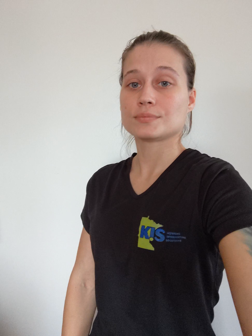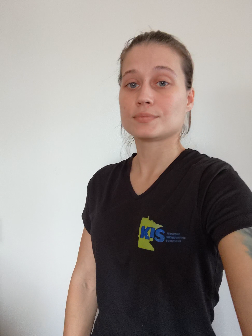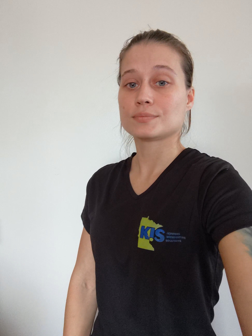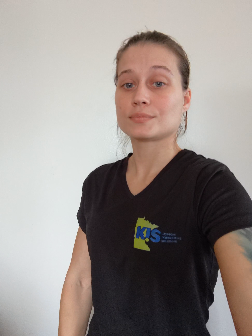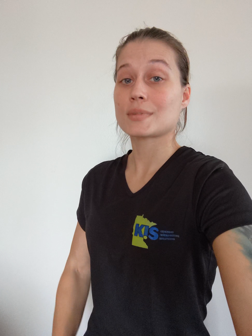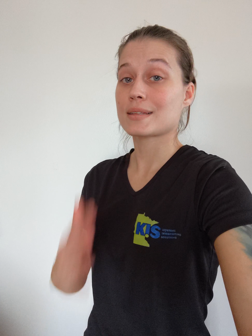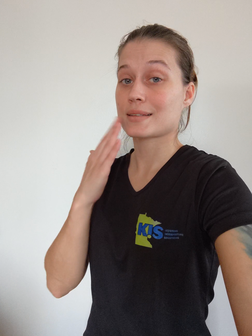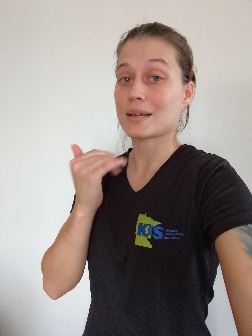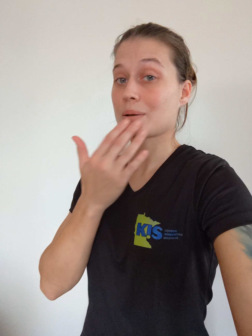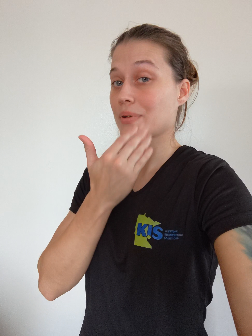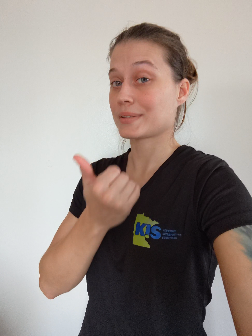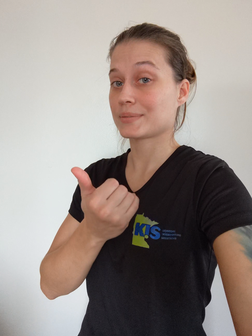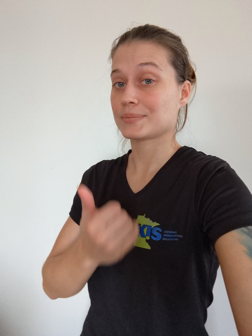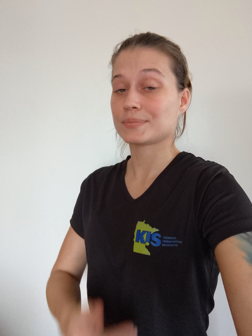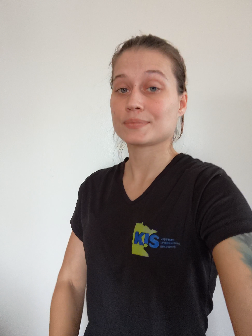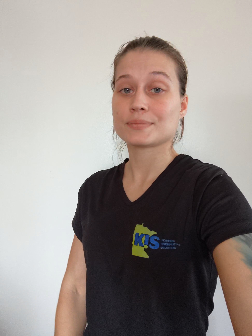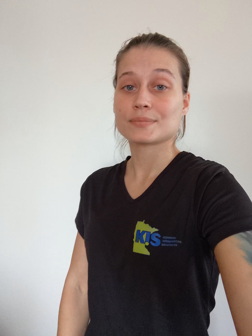napkin